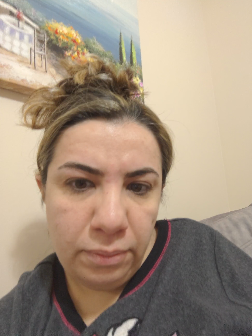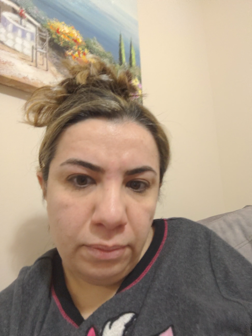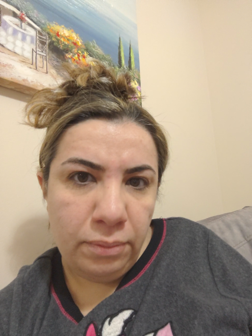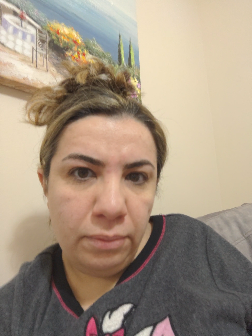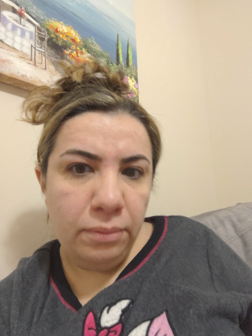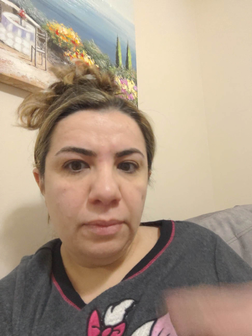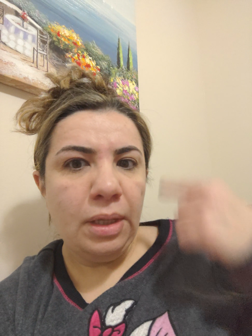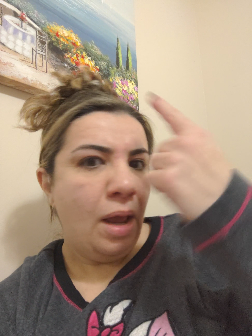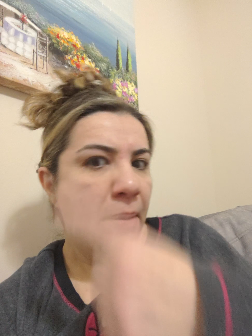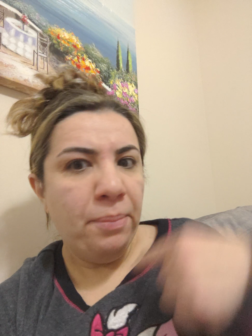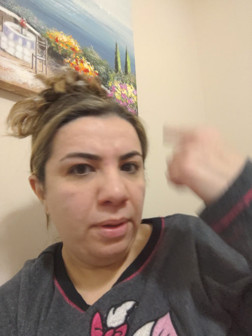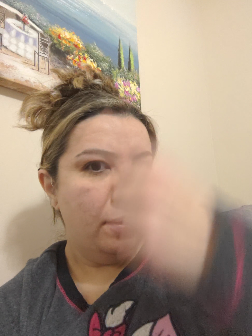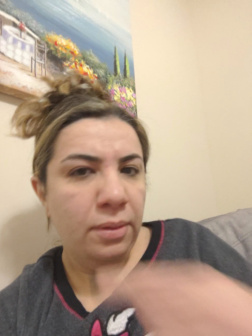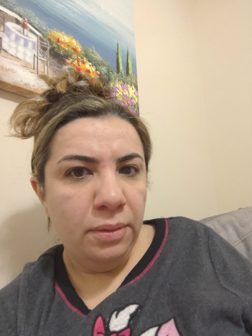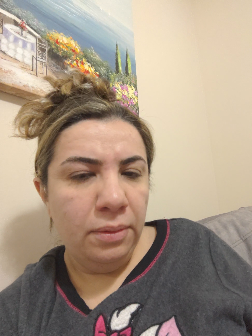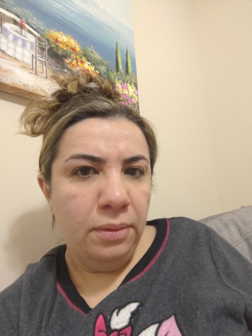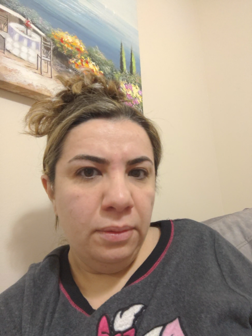face